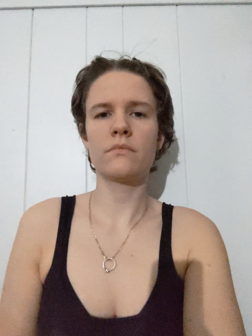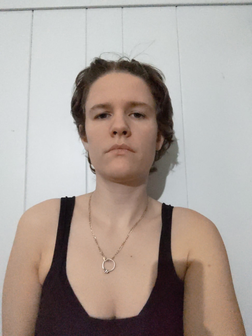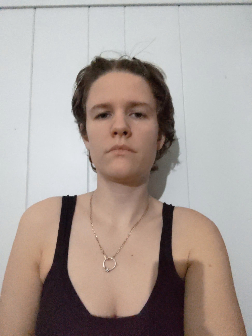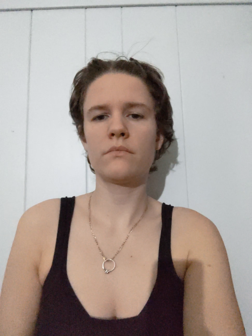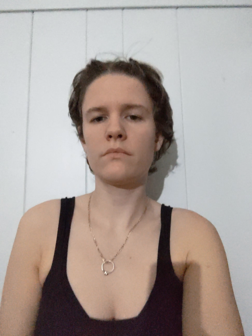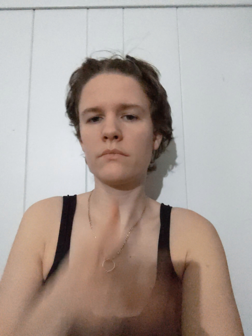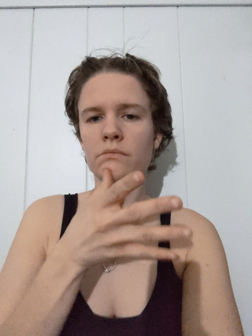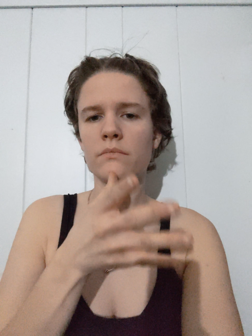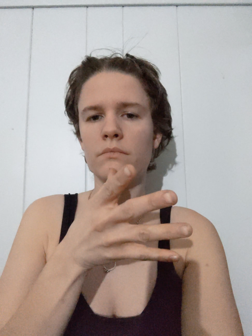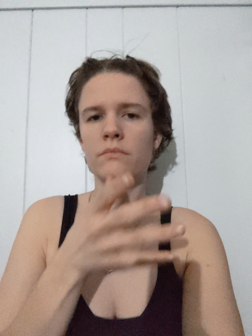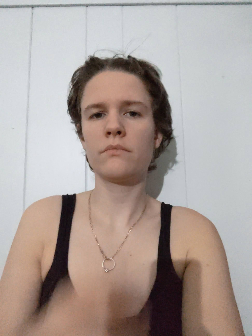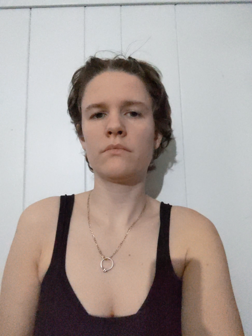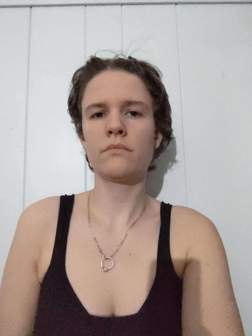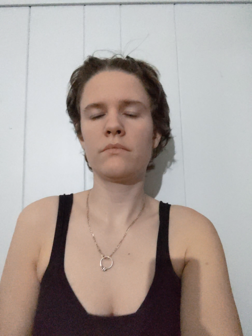mom